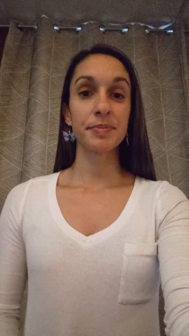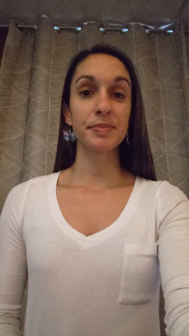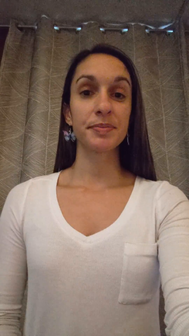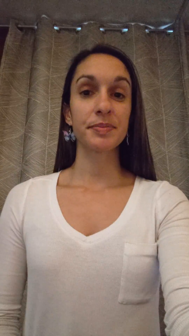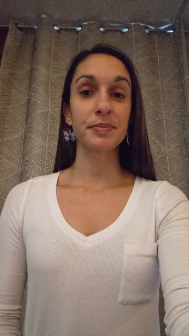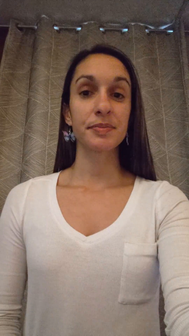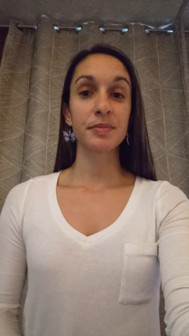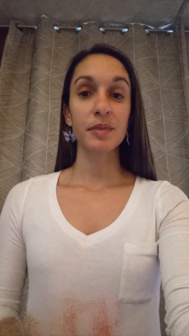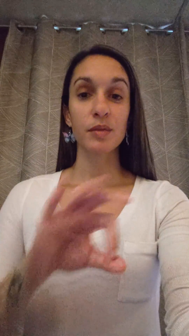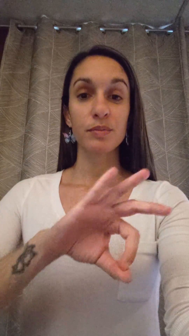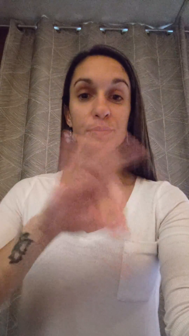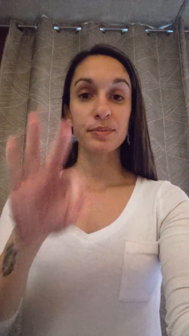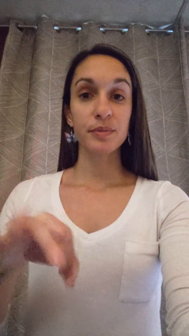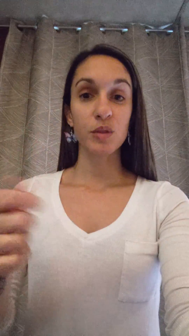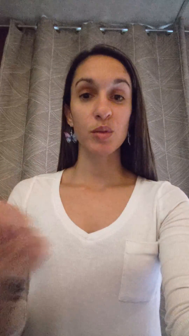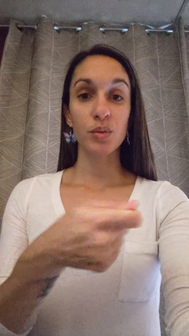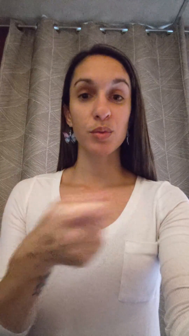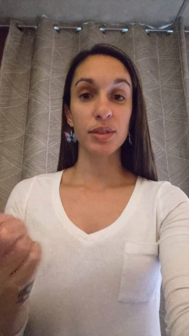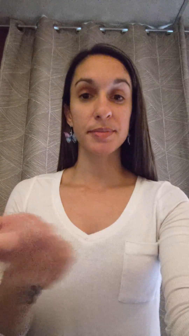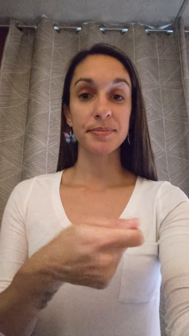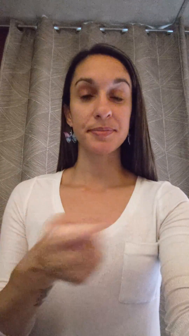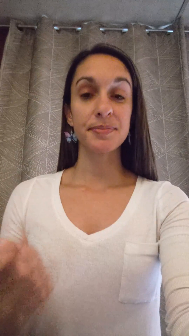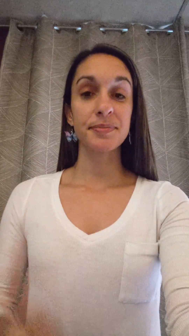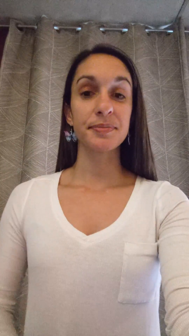hose